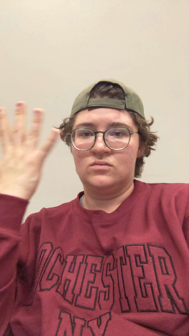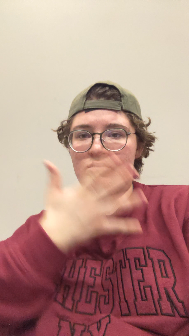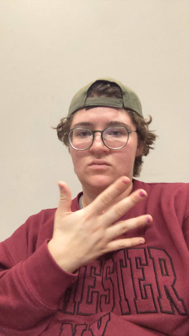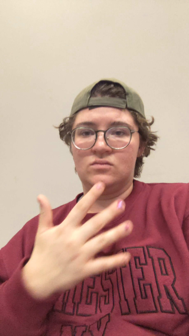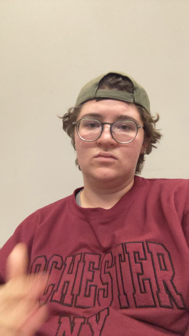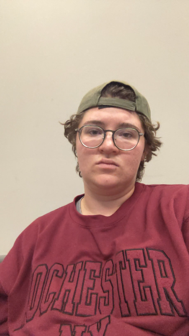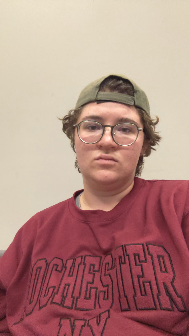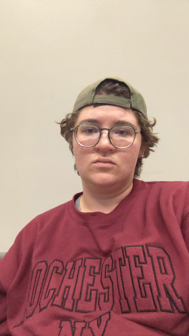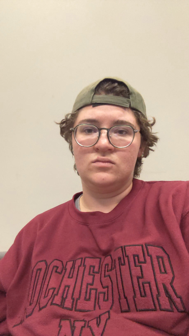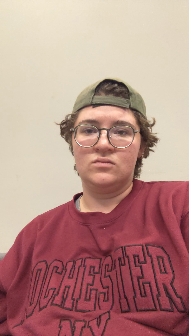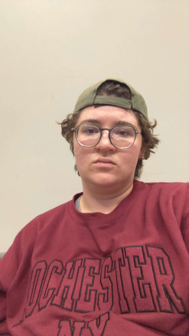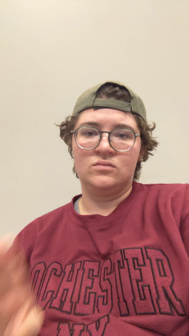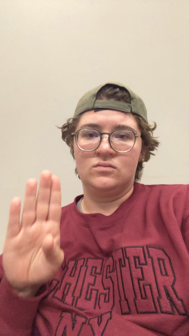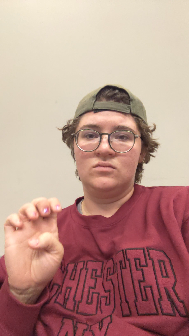be